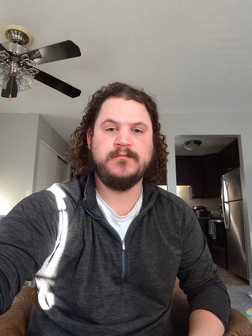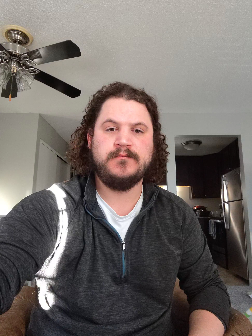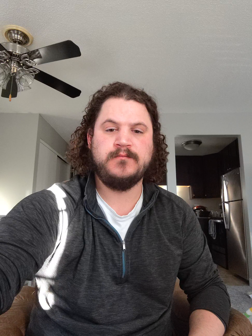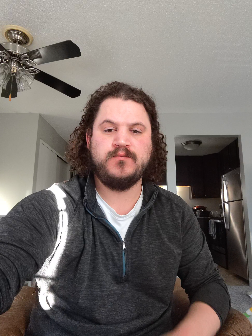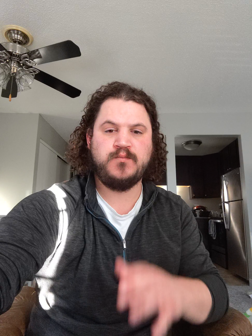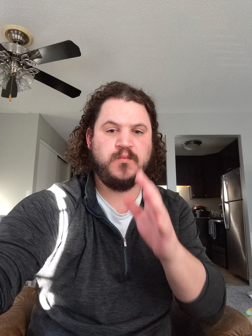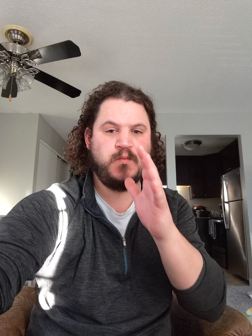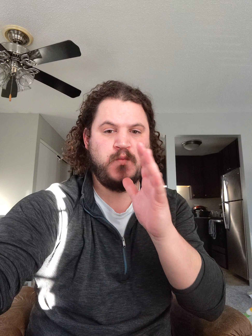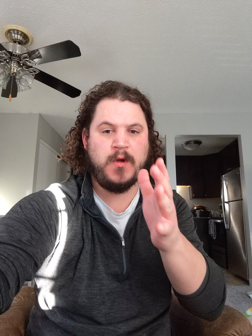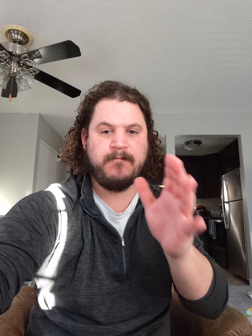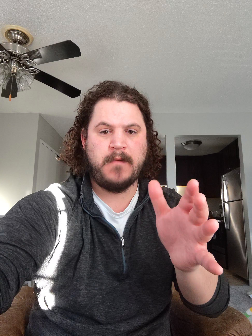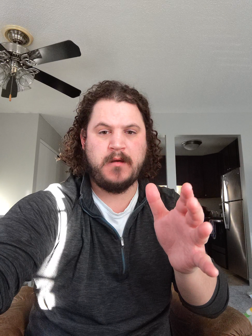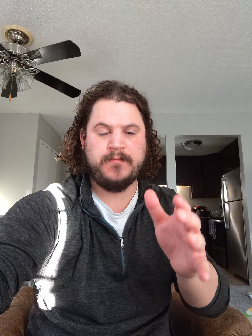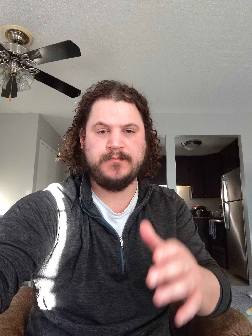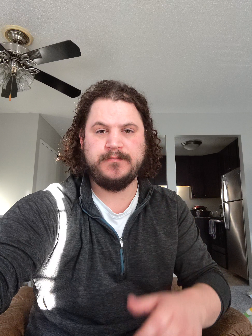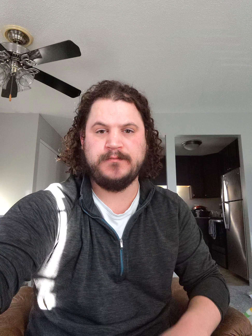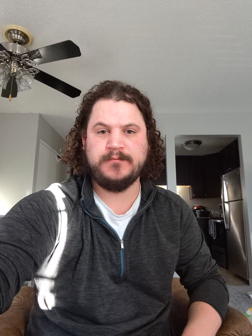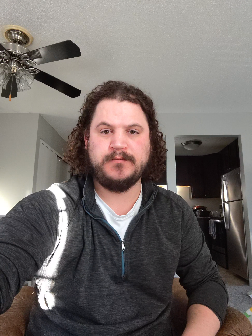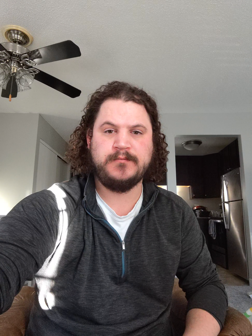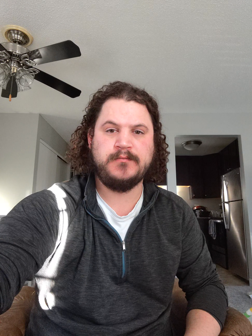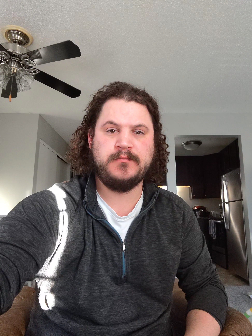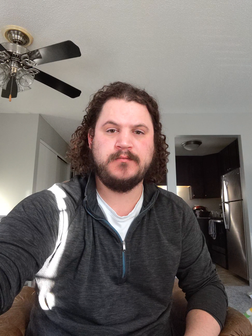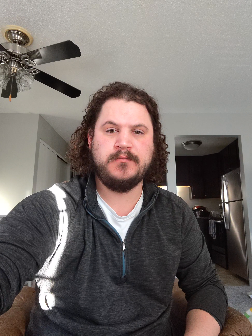grandma